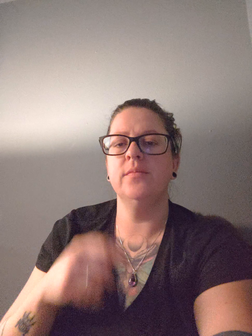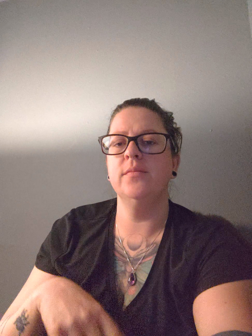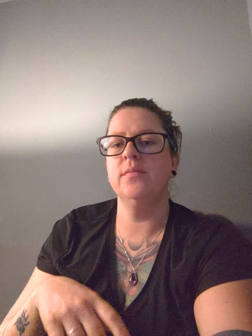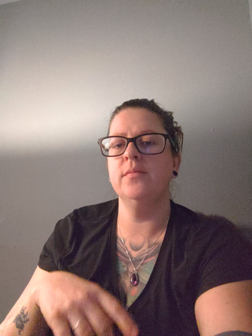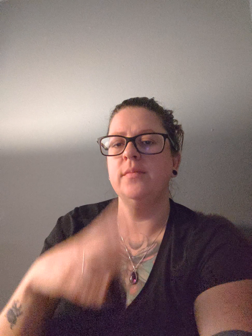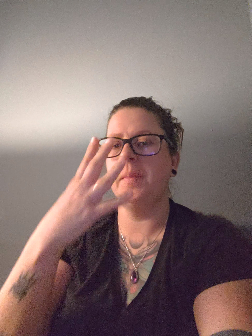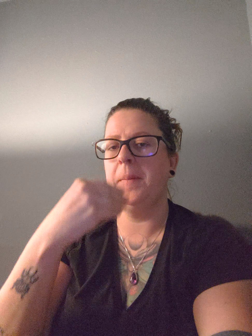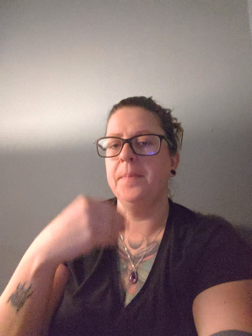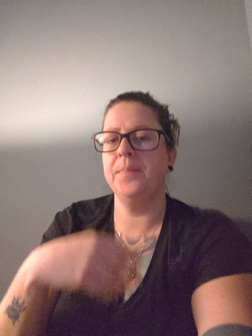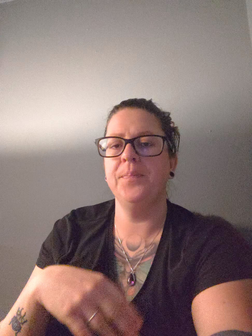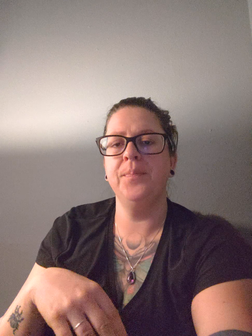nap